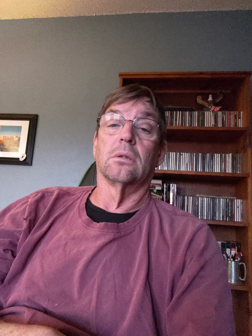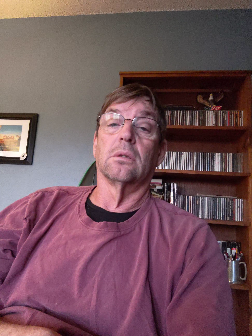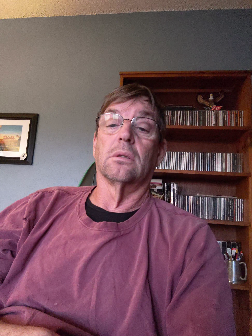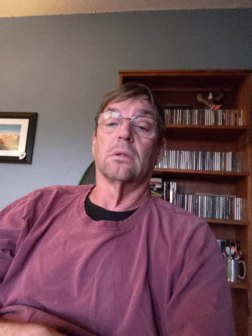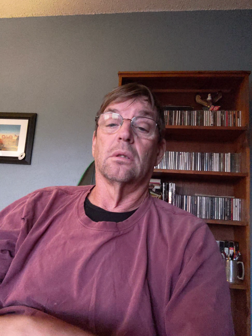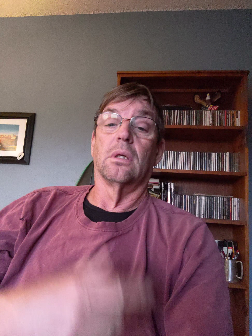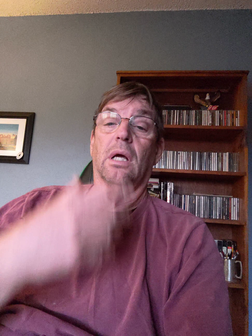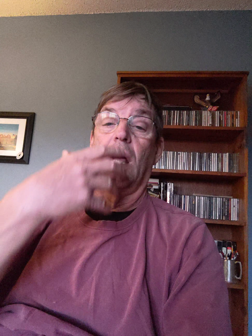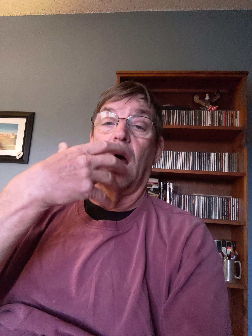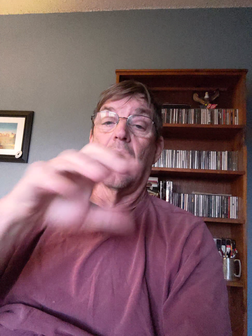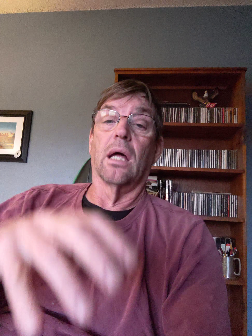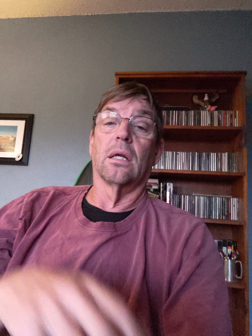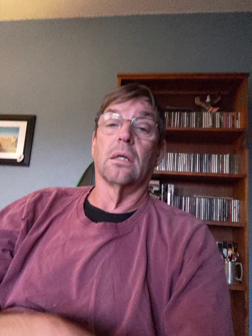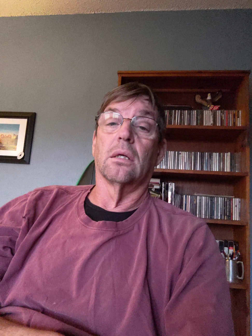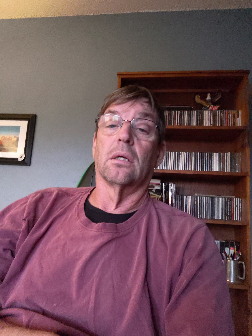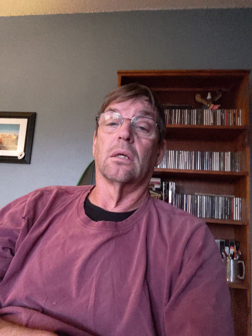hot